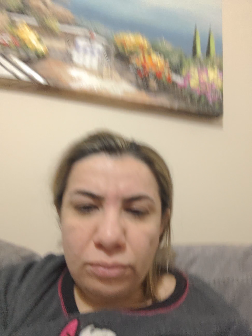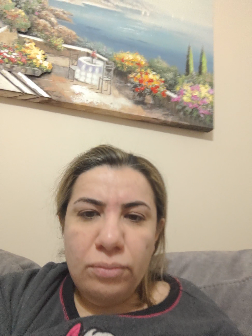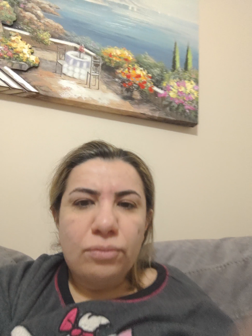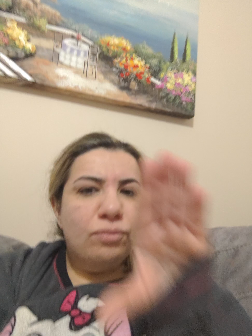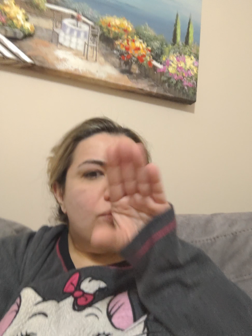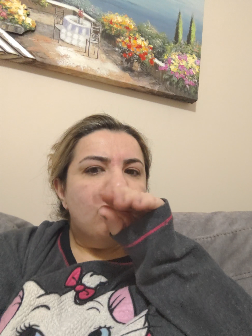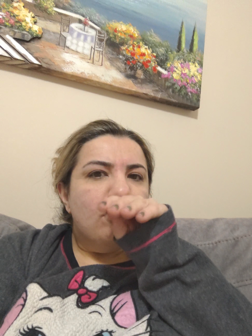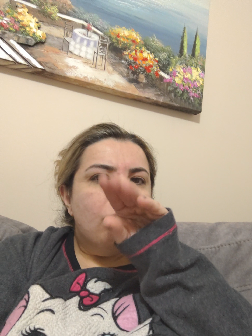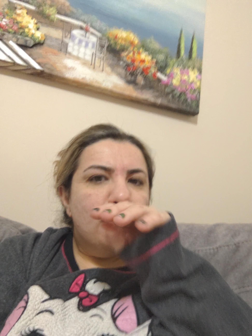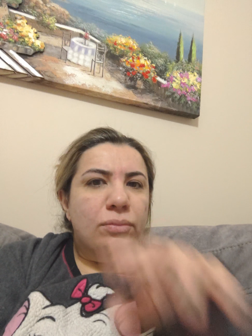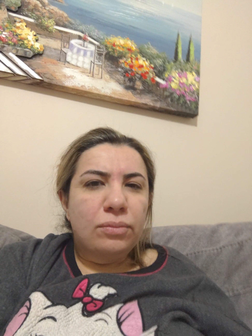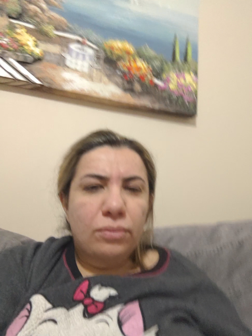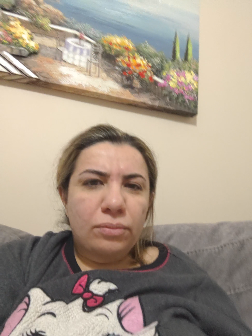goose